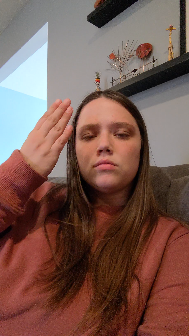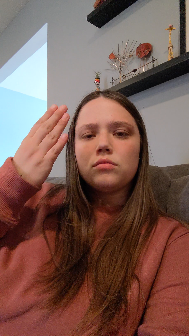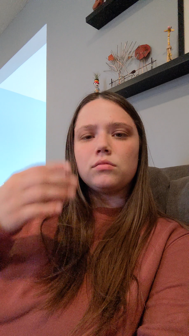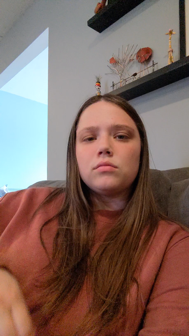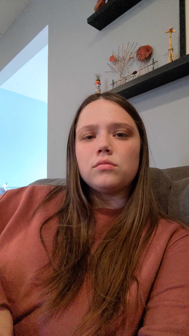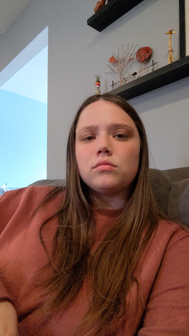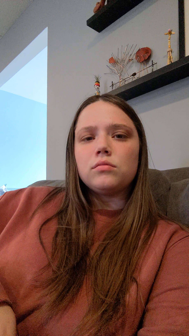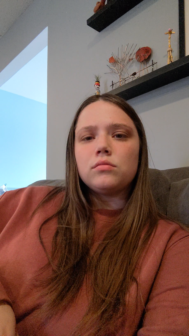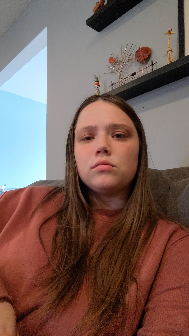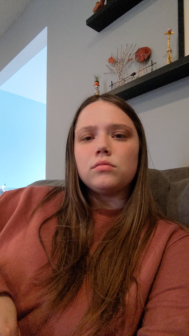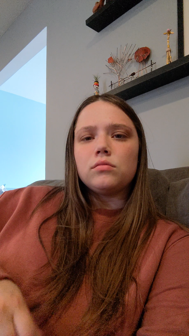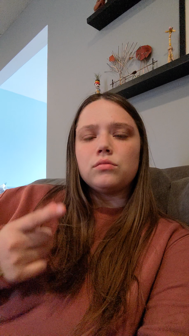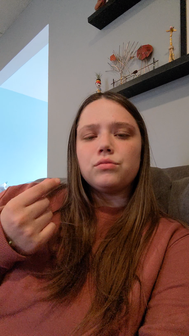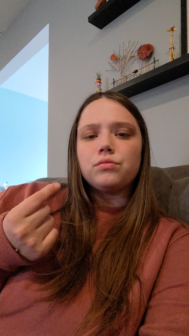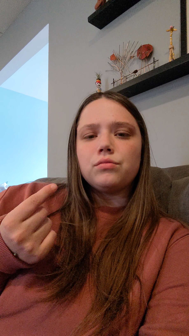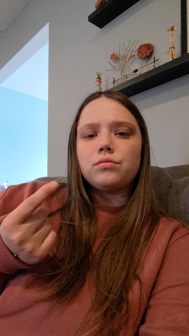do